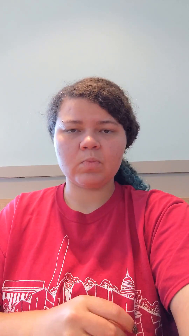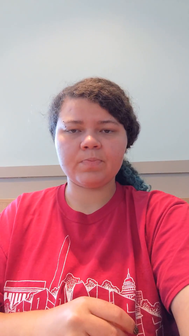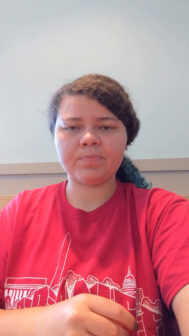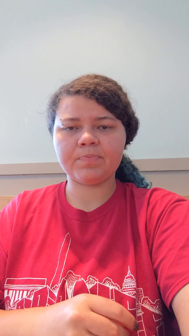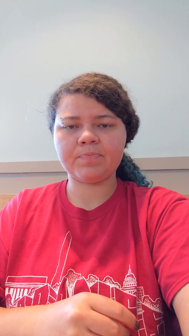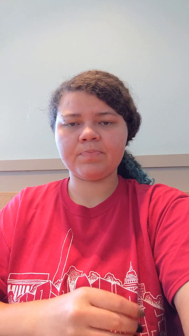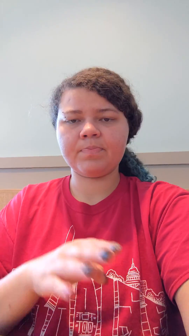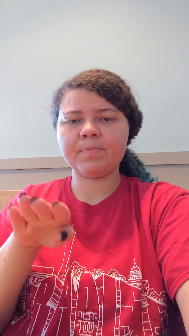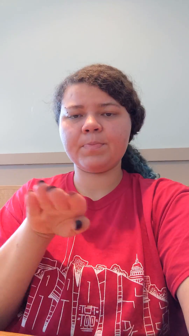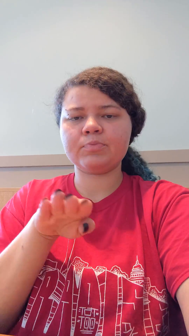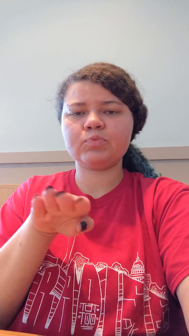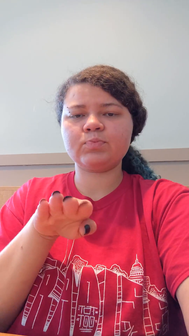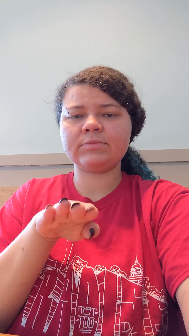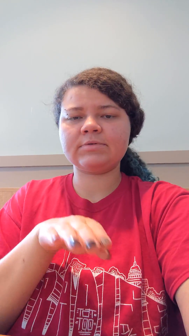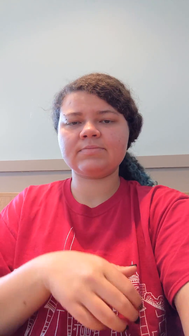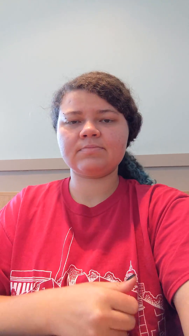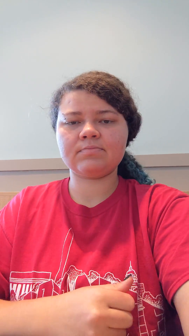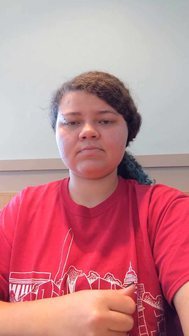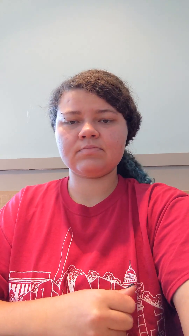boots